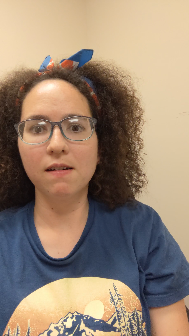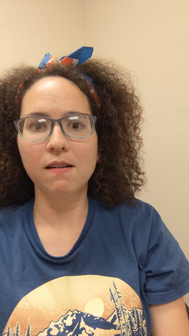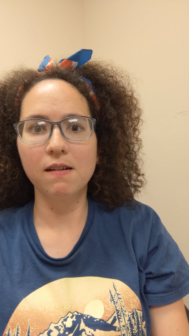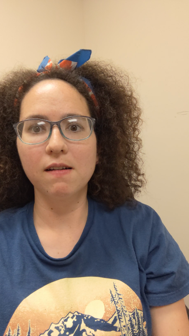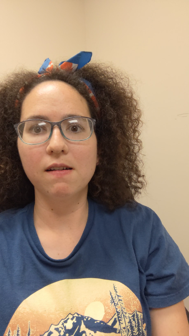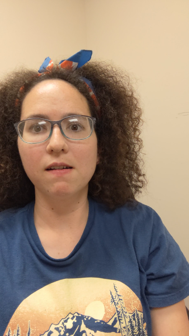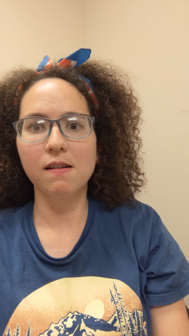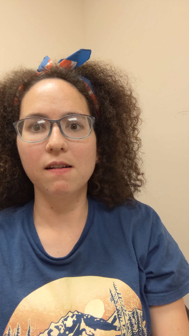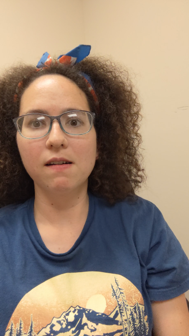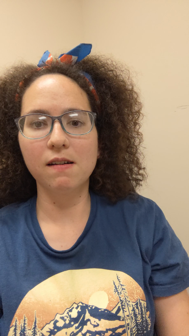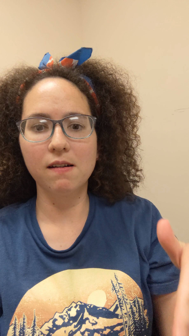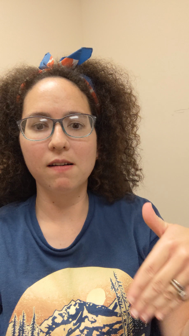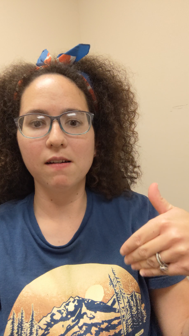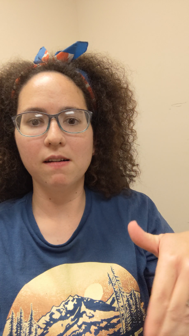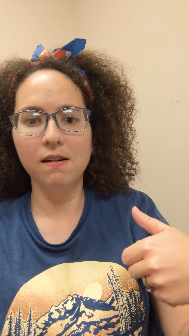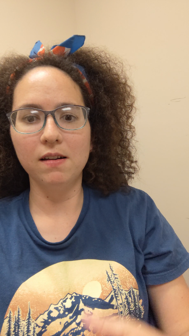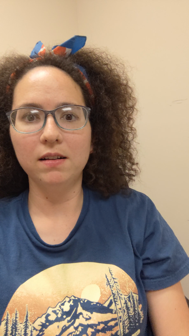pants